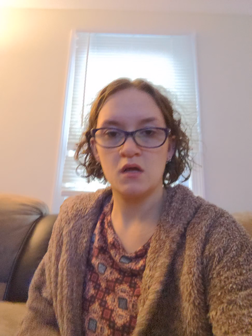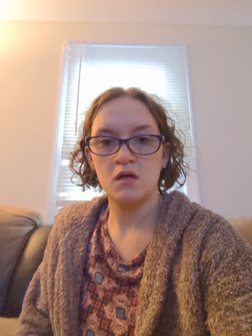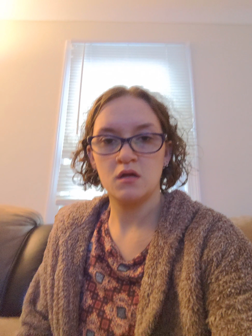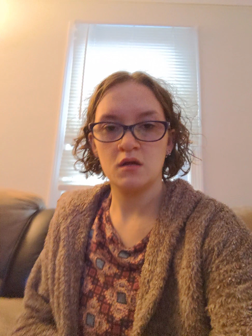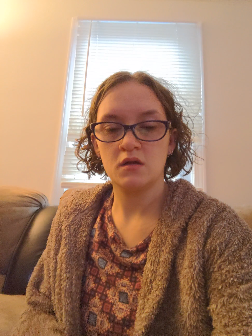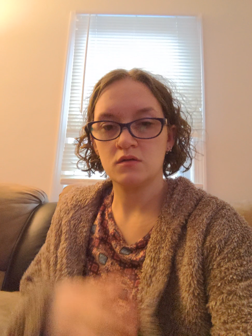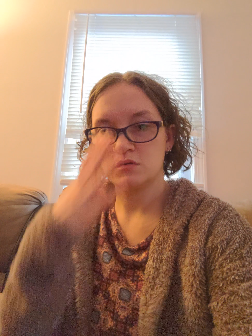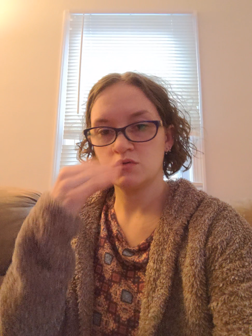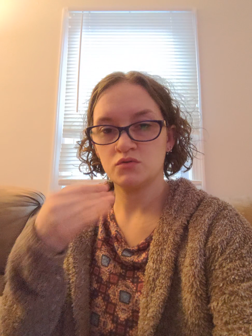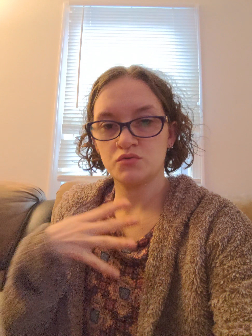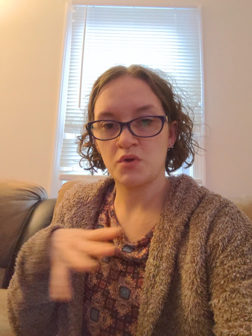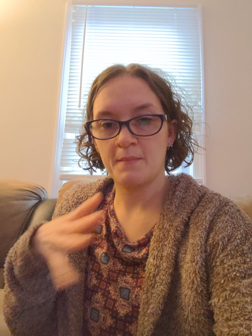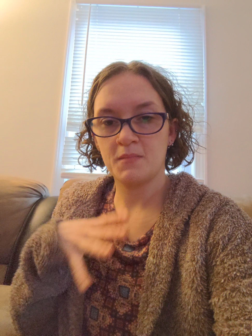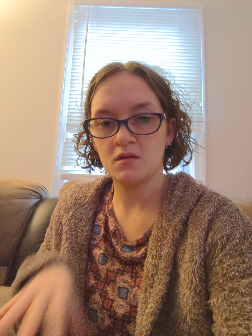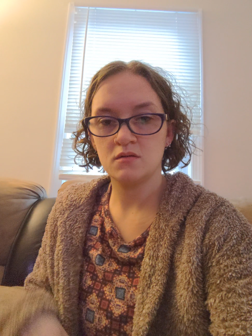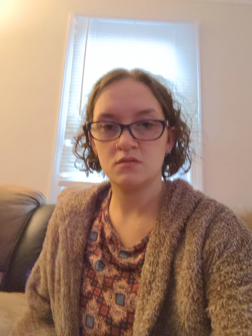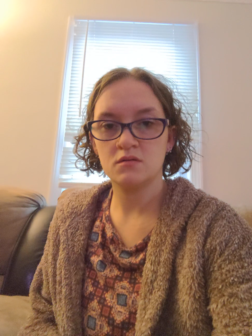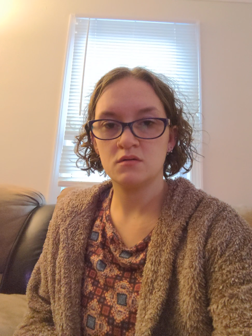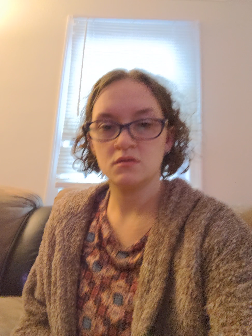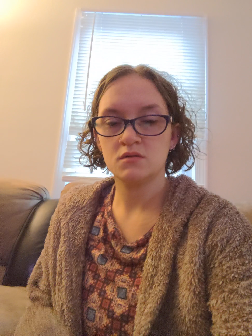pajamas